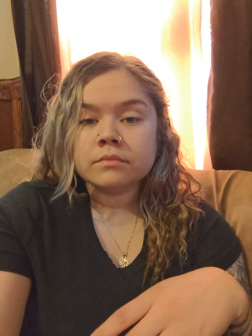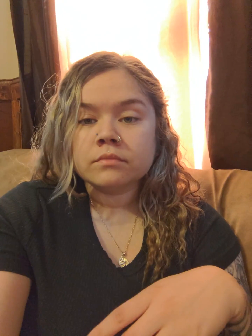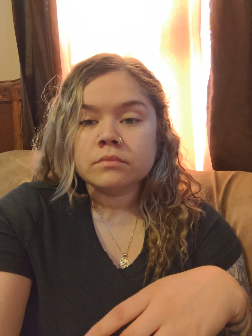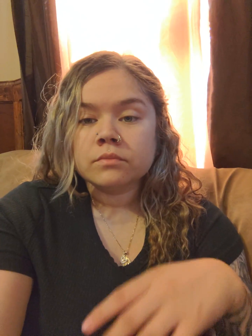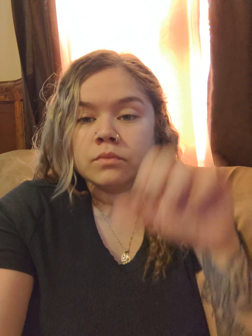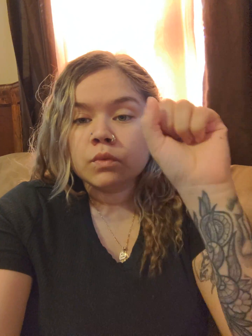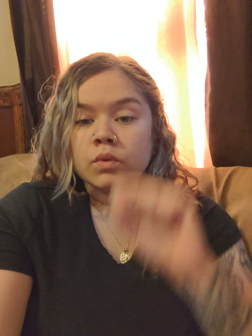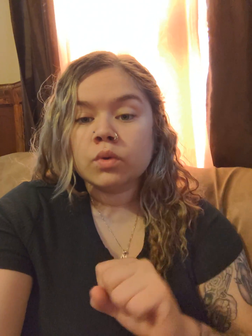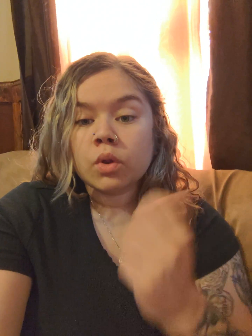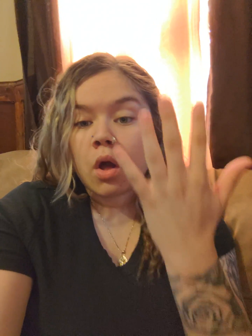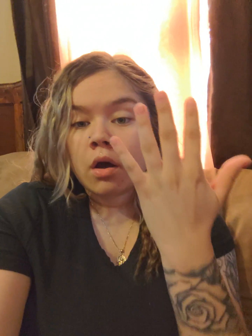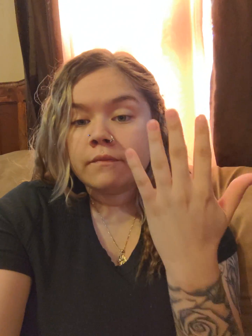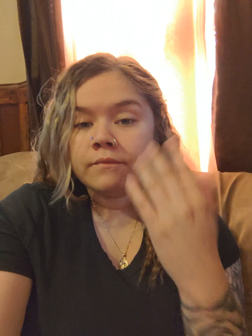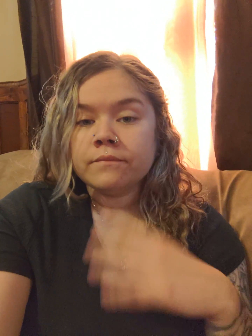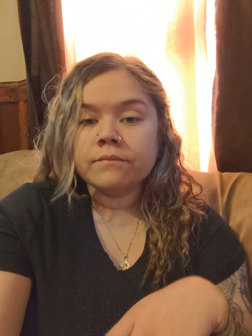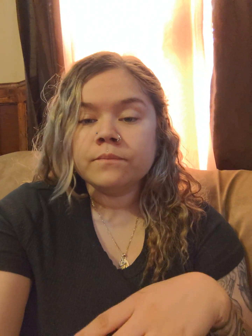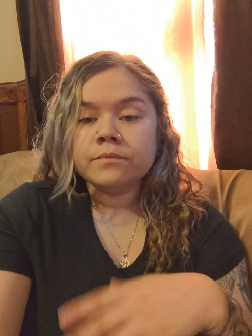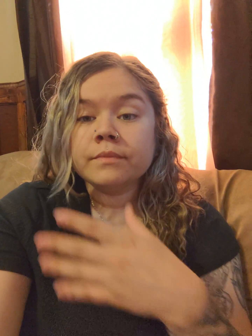gloves